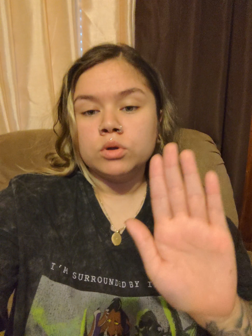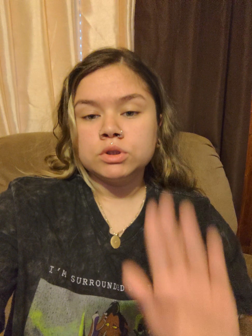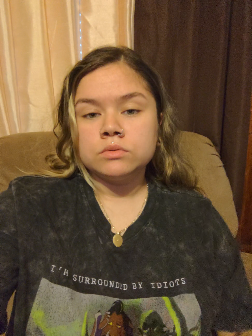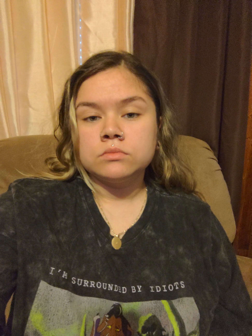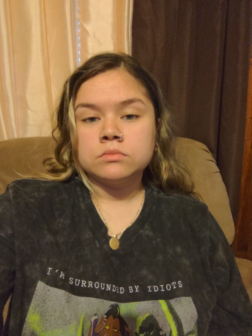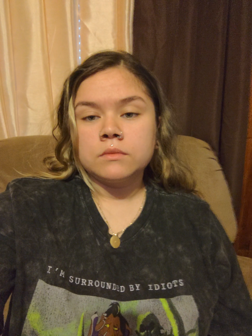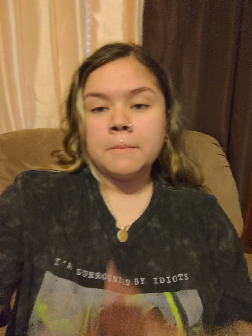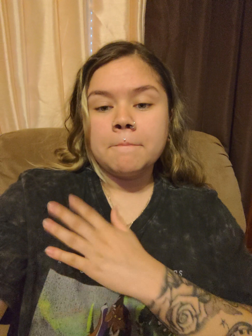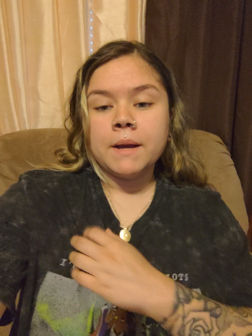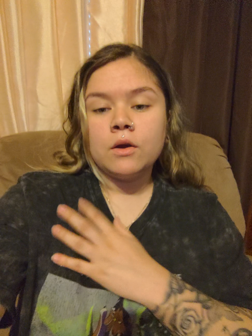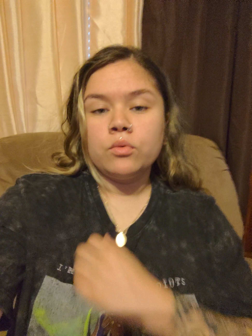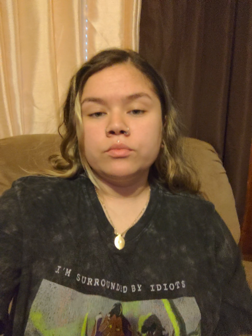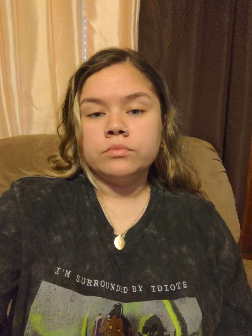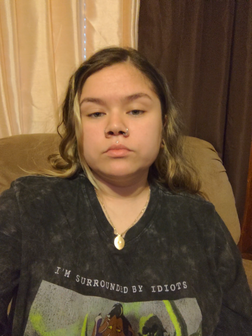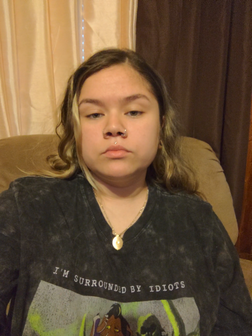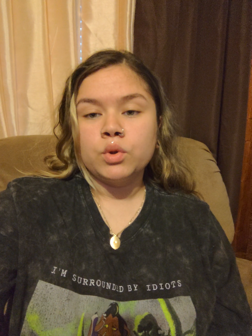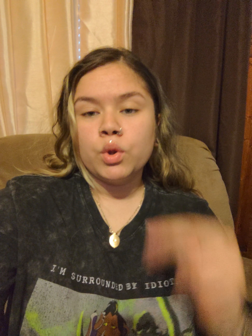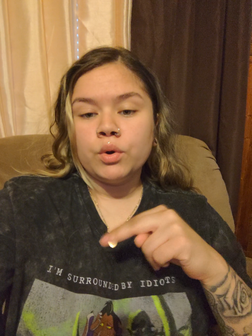bear